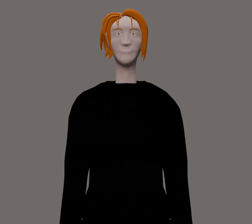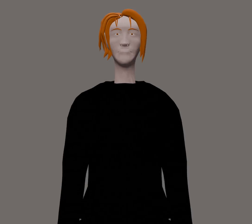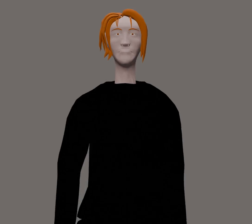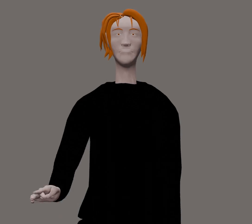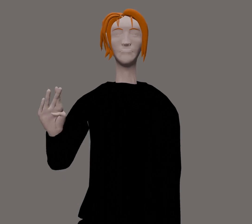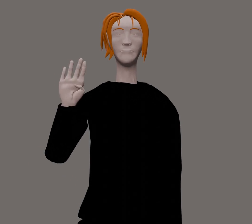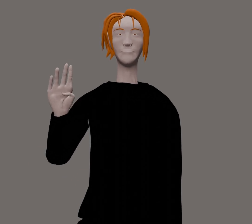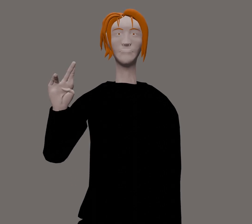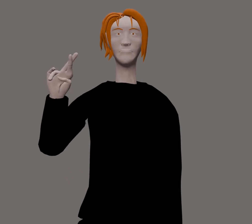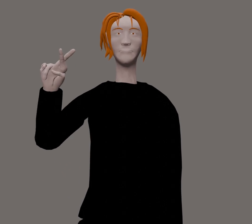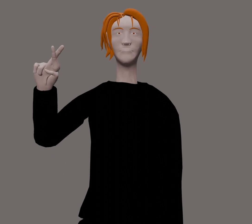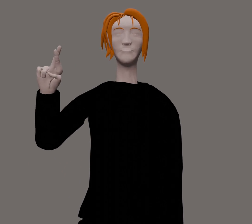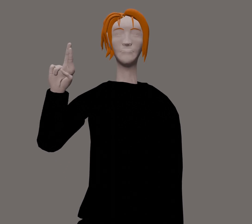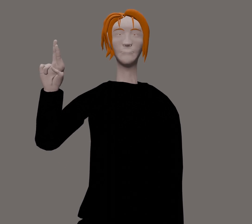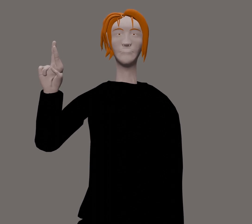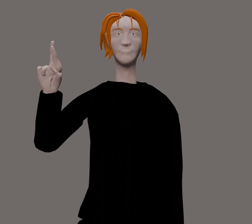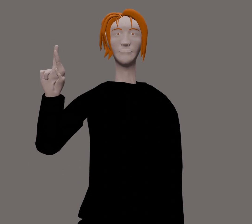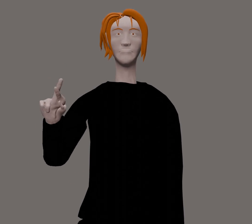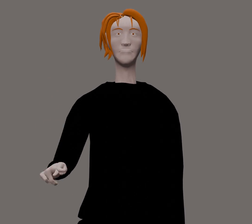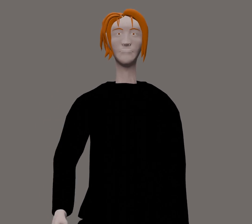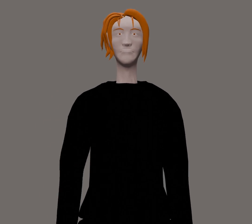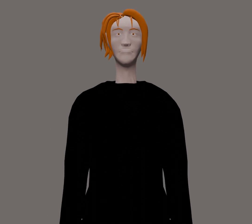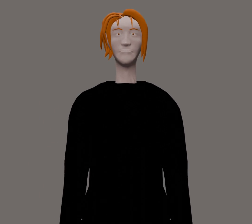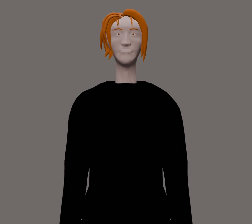Baton Rouge